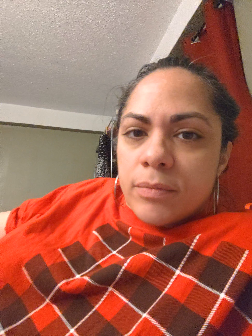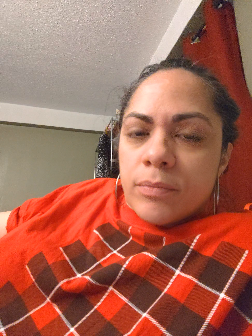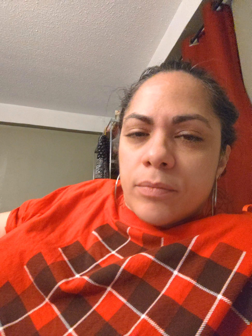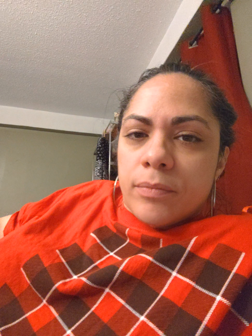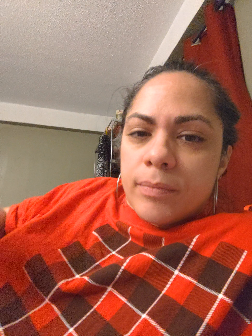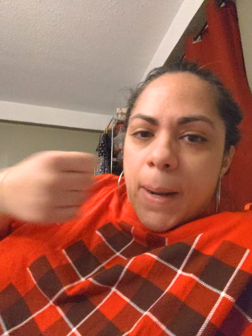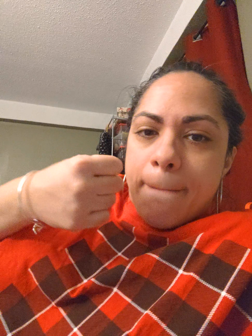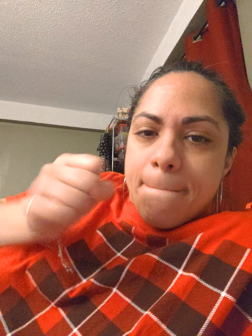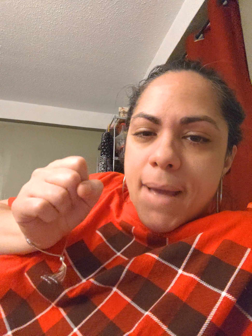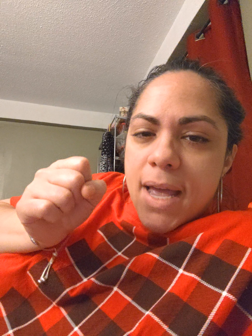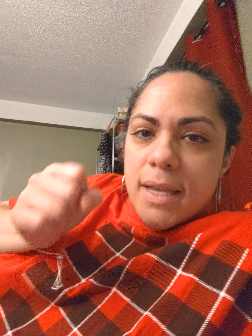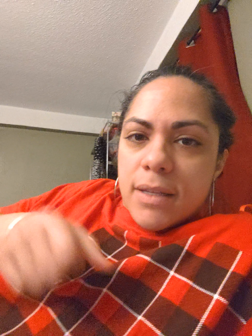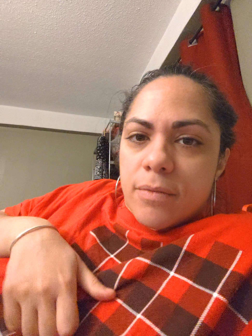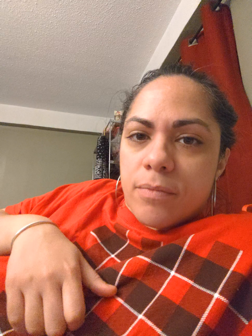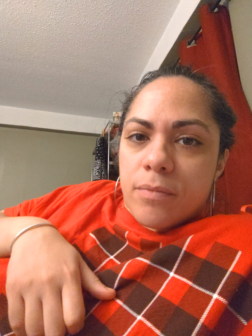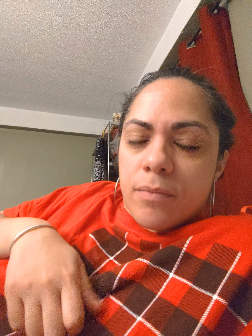make